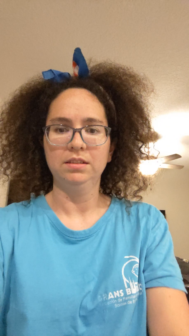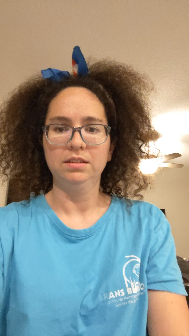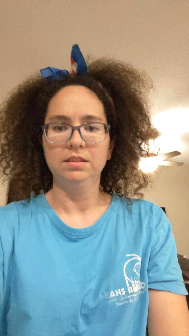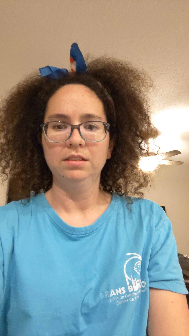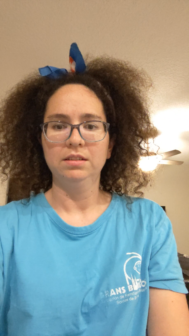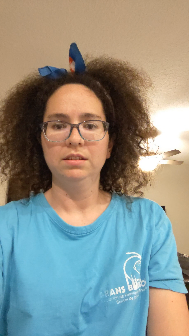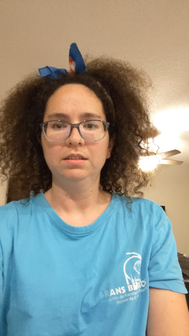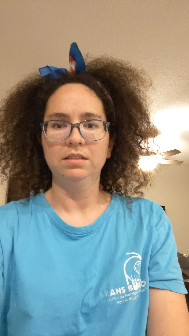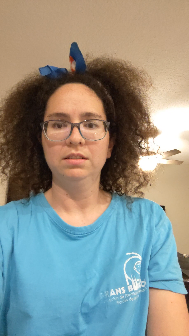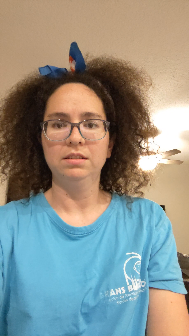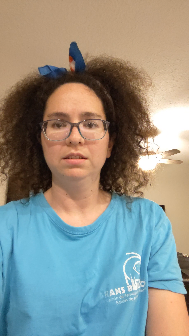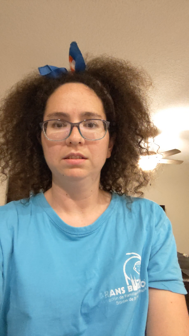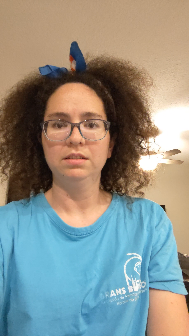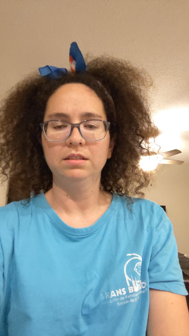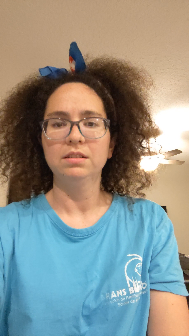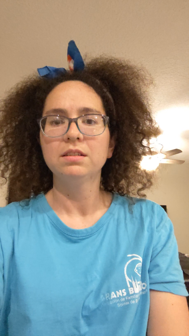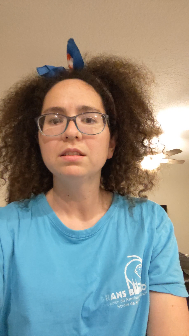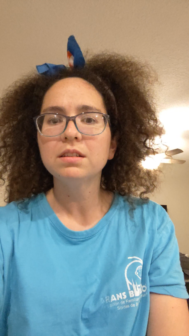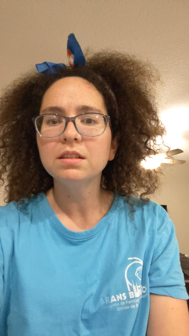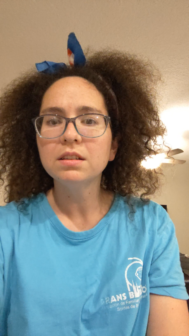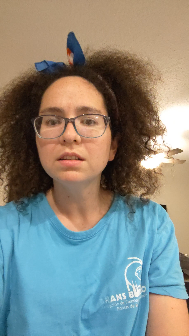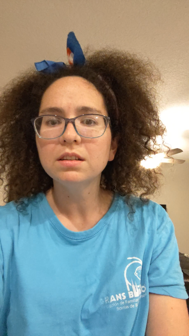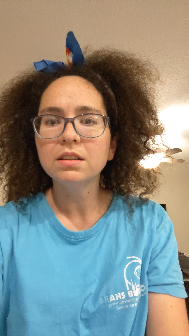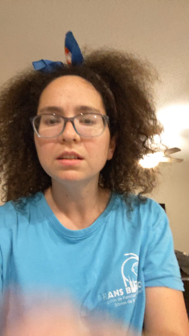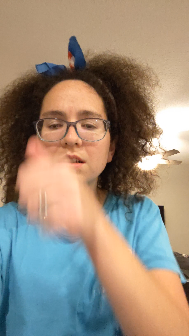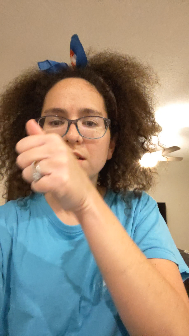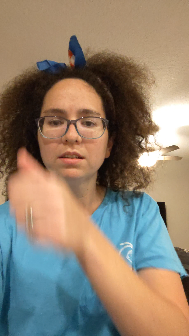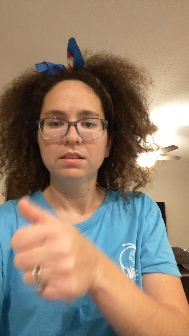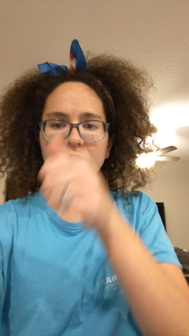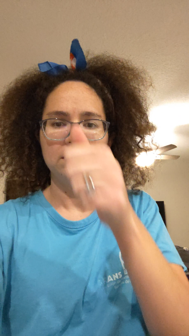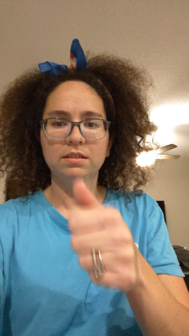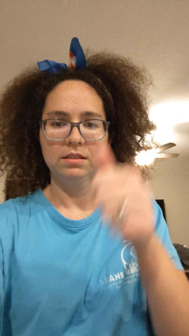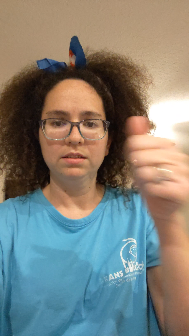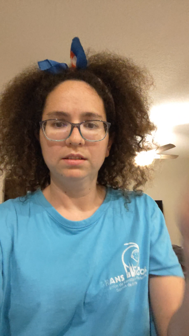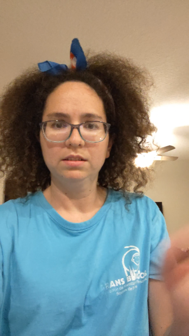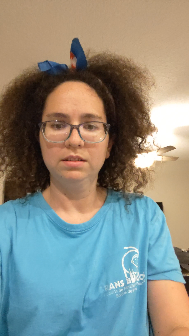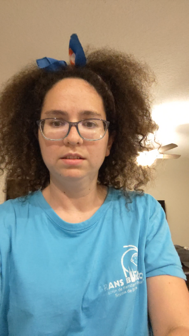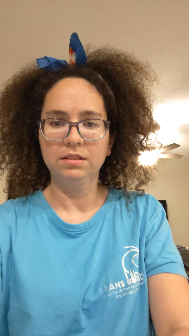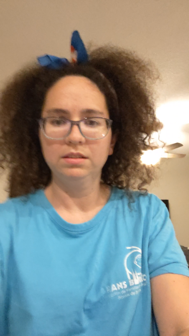each